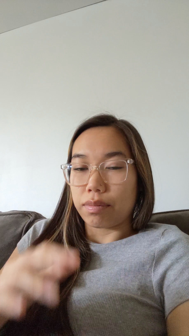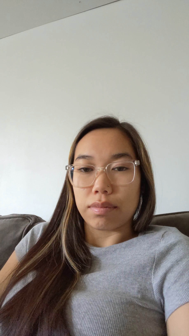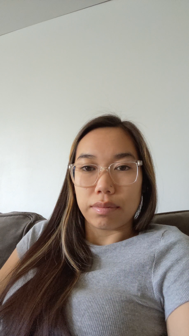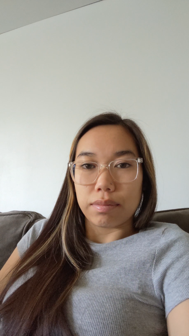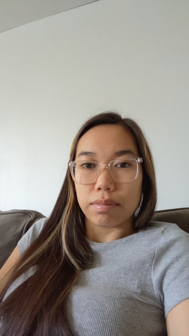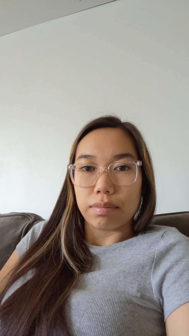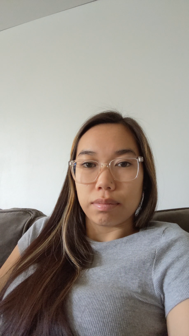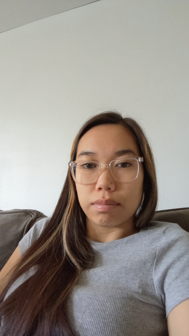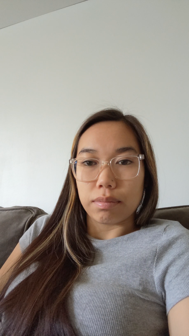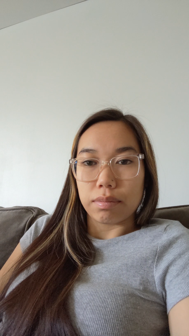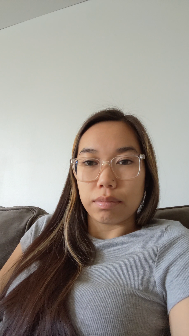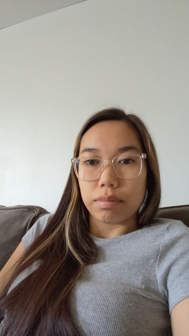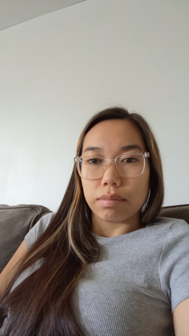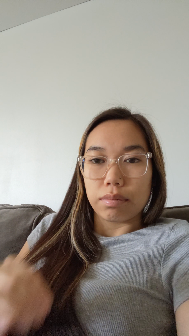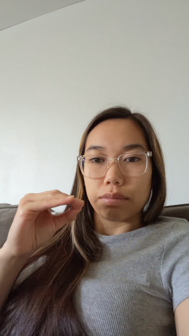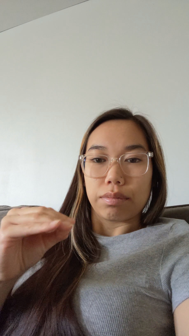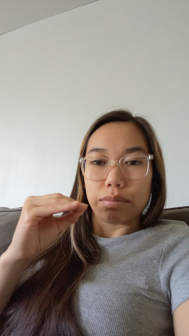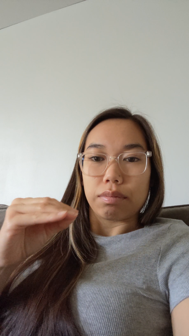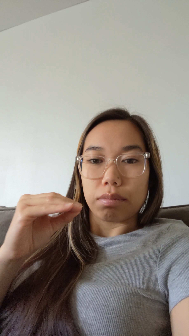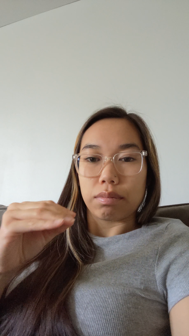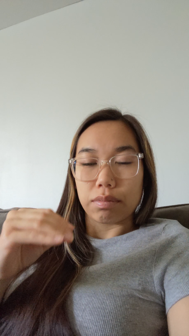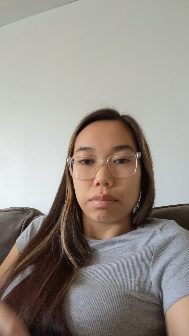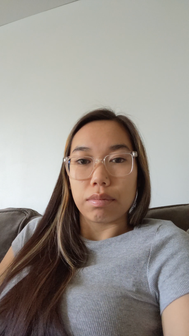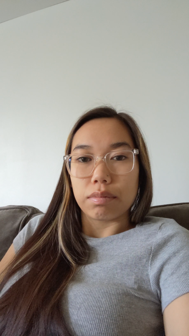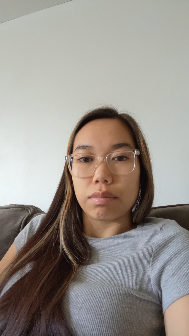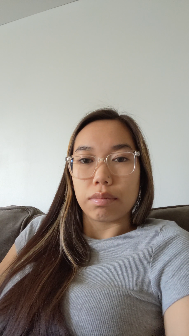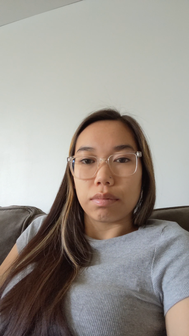fix